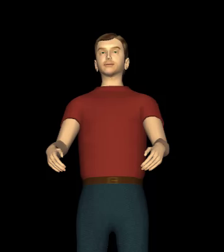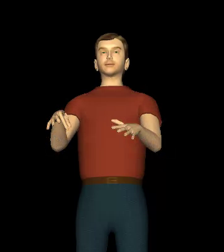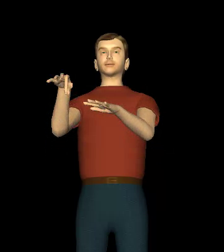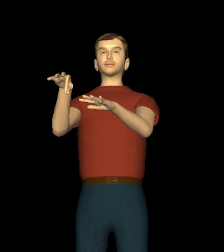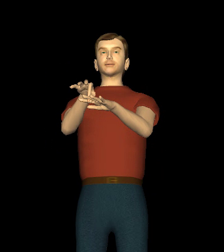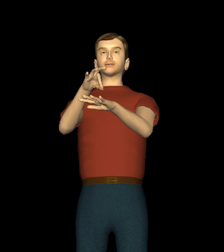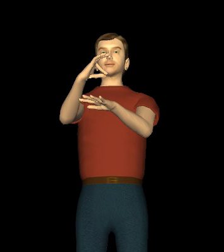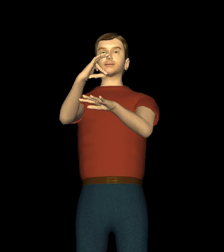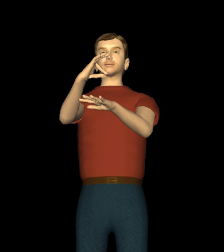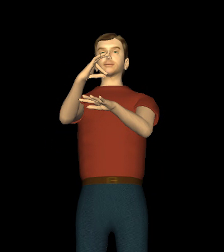زواج